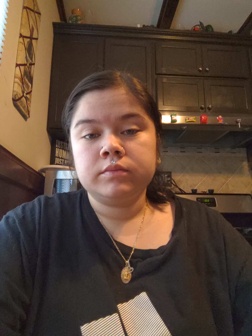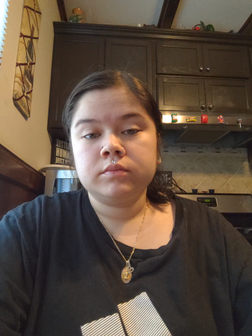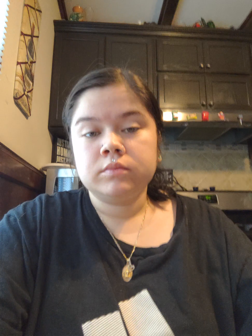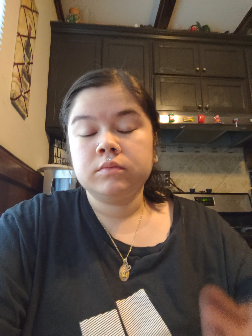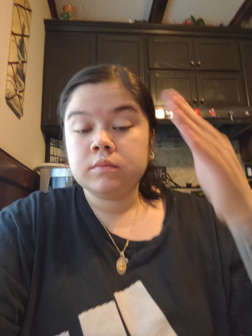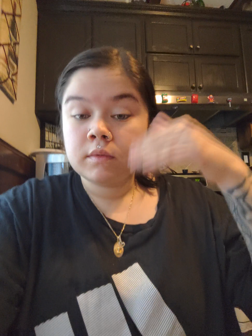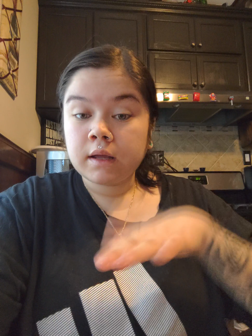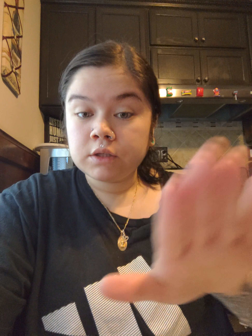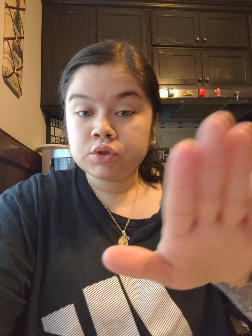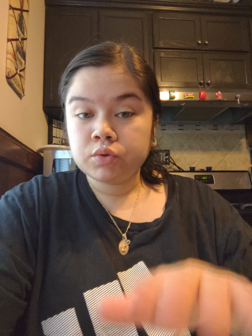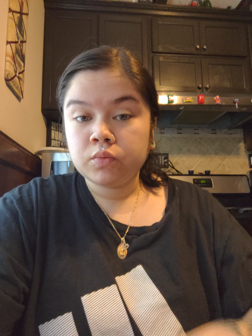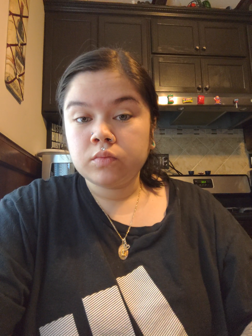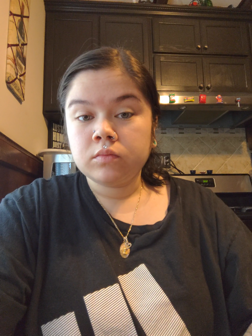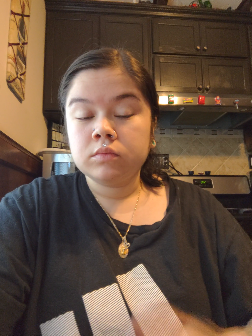into